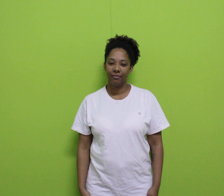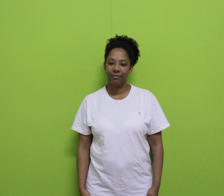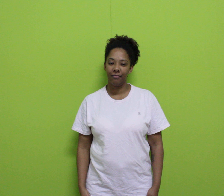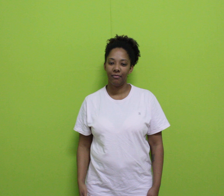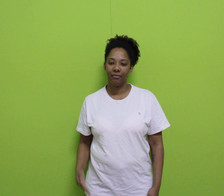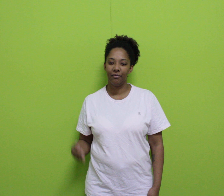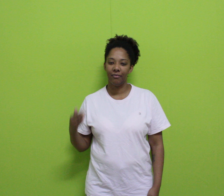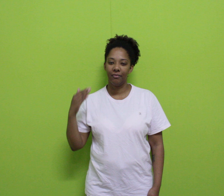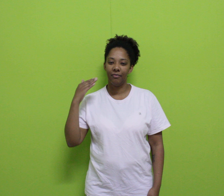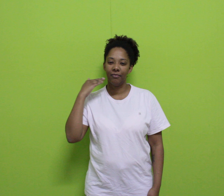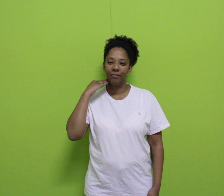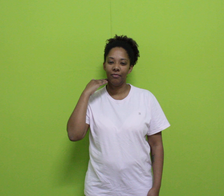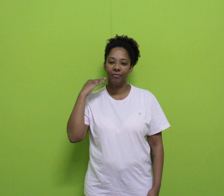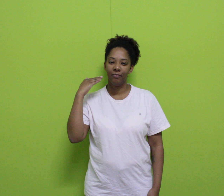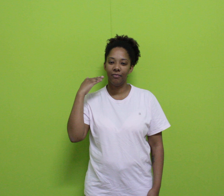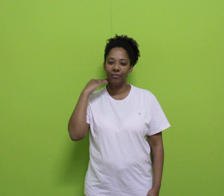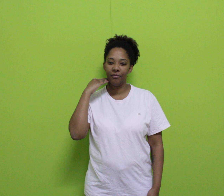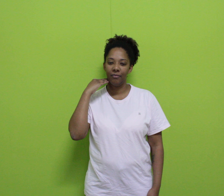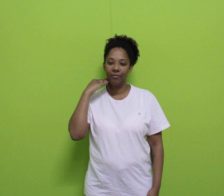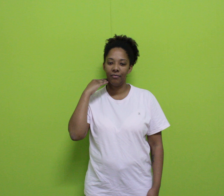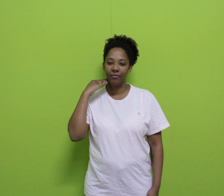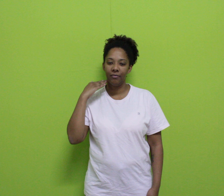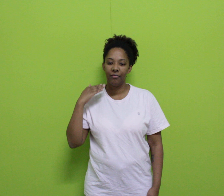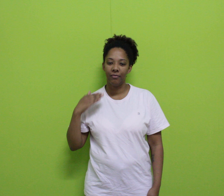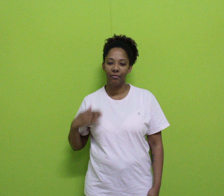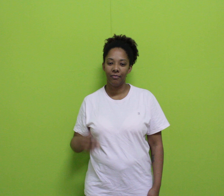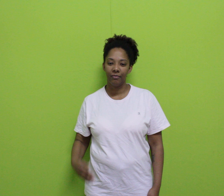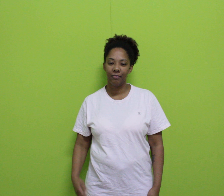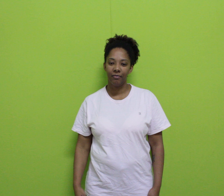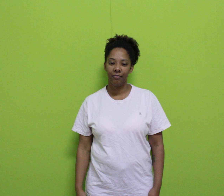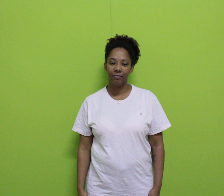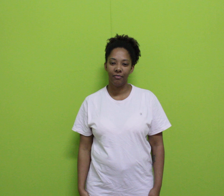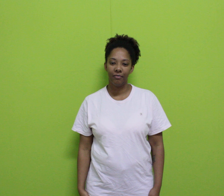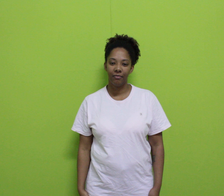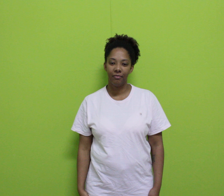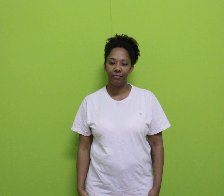banco